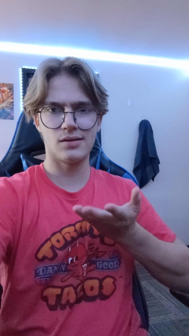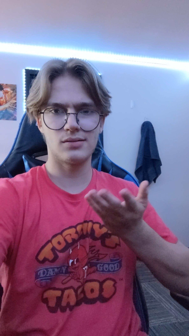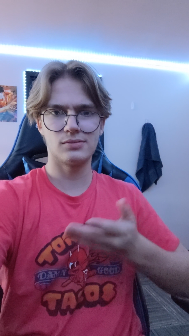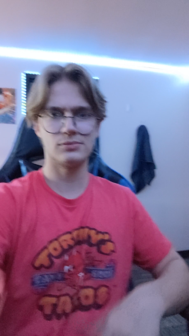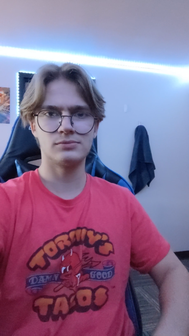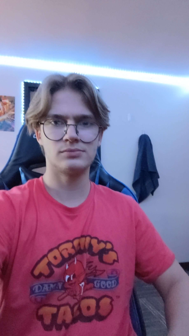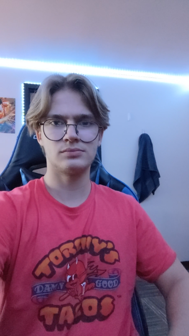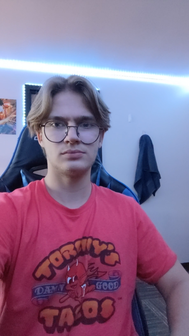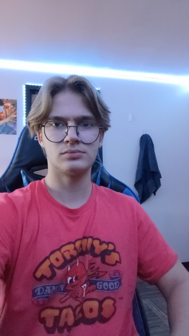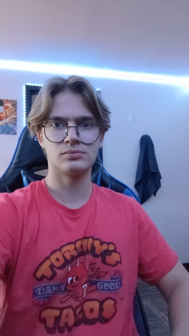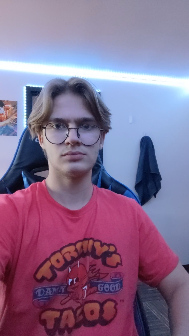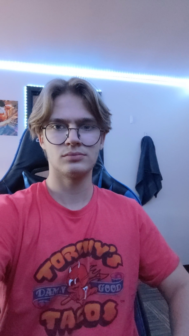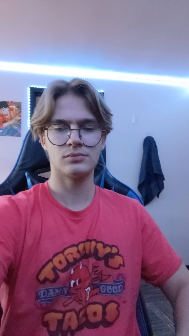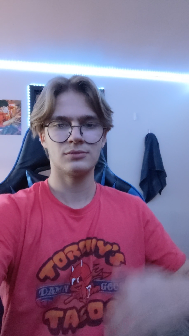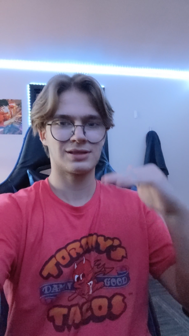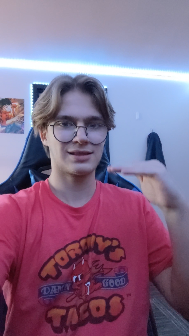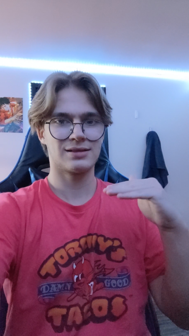little